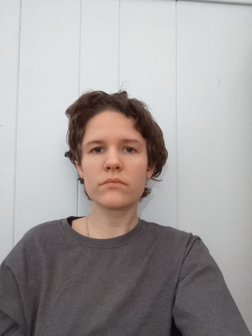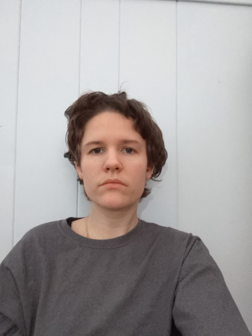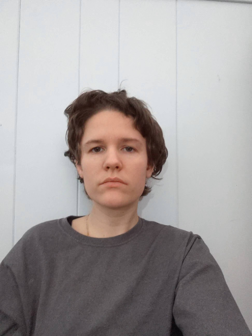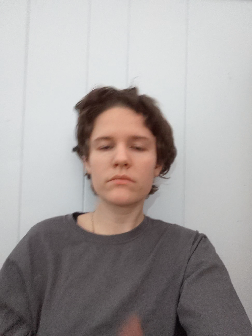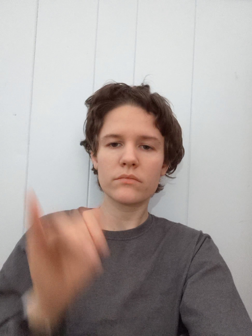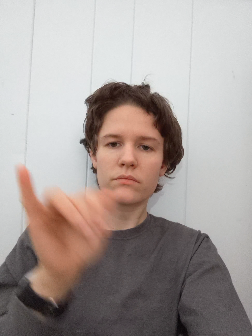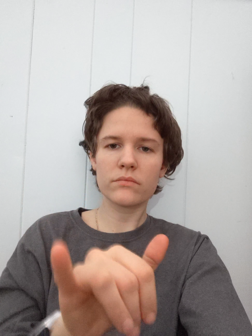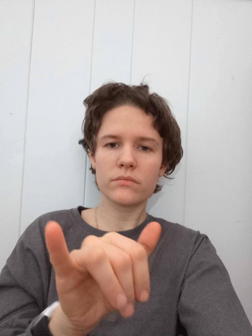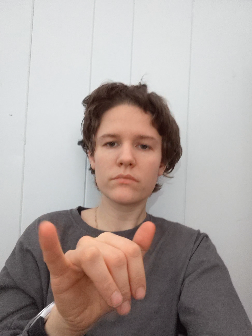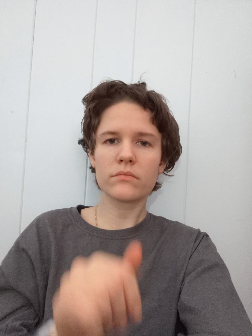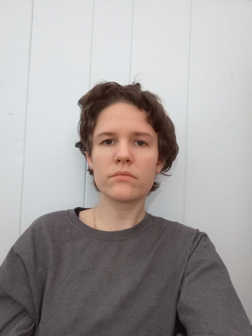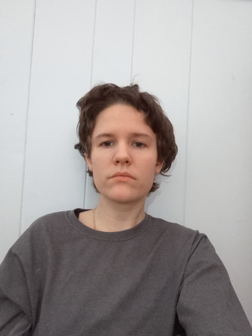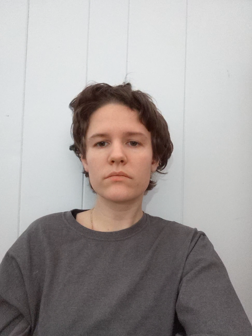stay